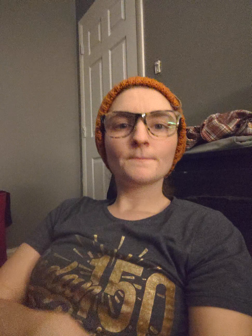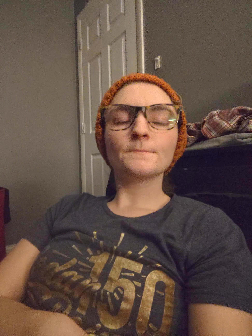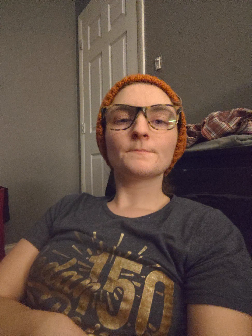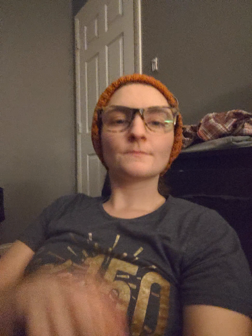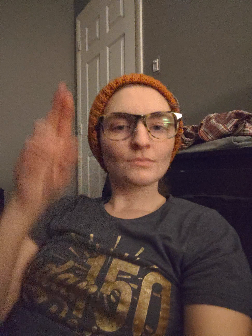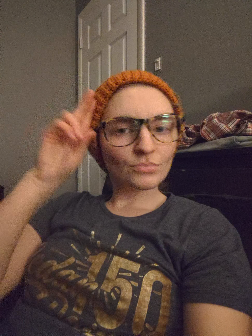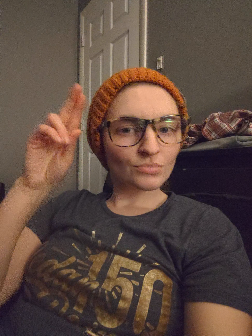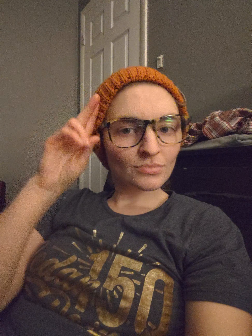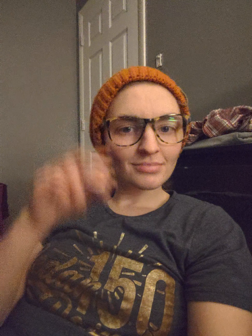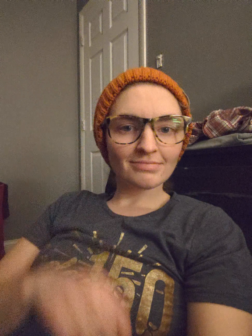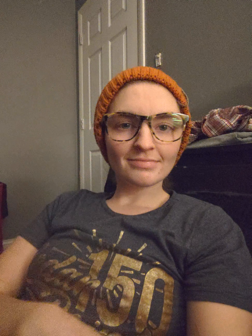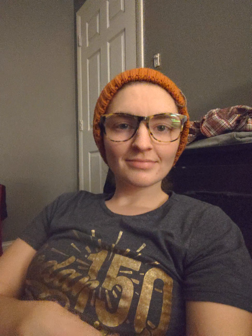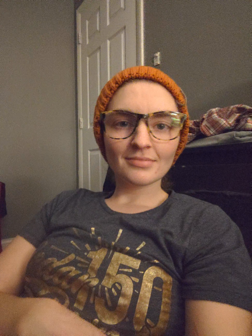uncle